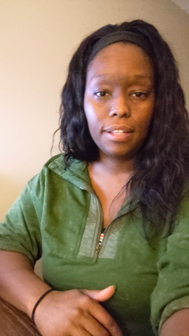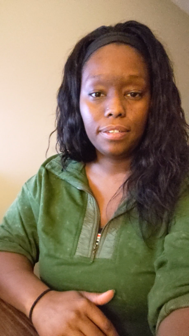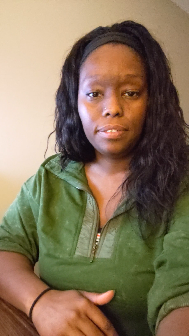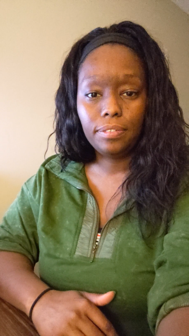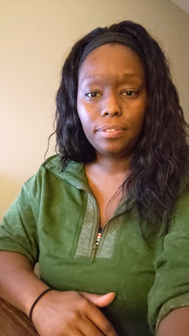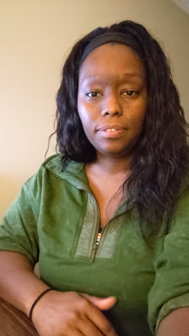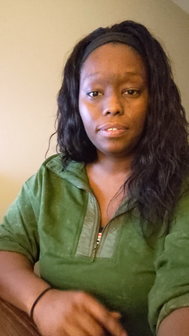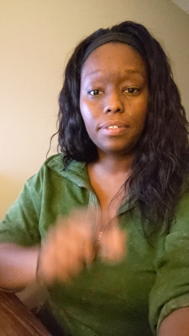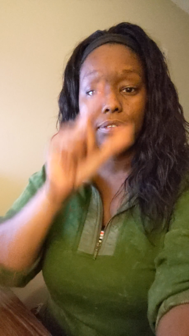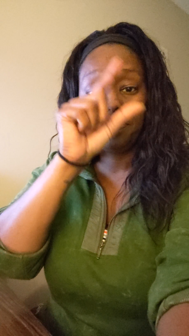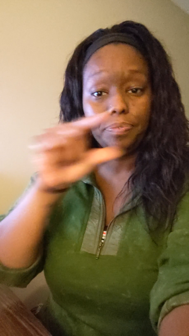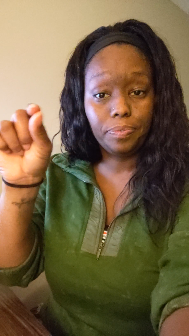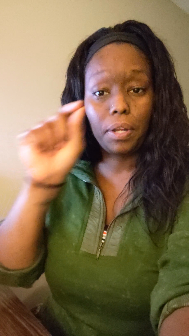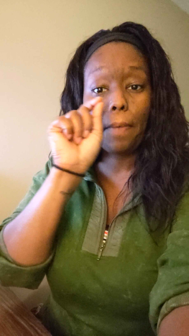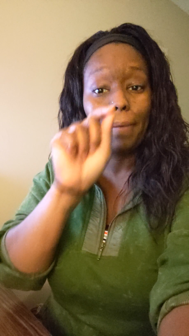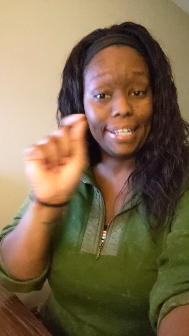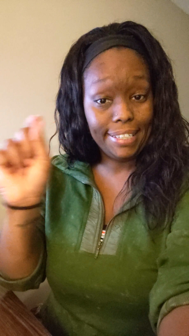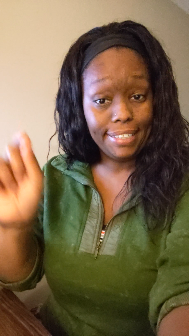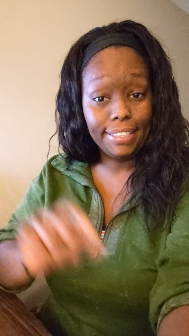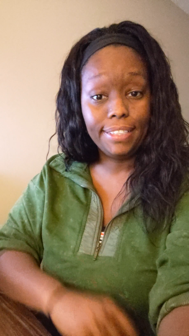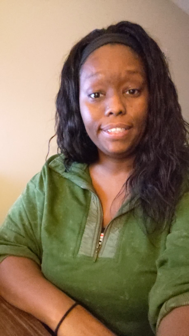peas